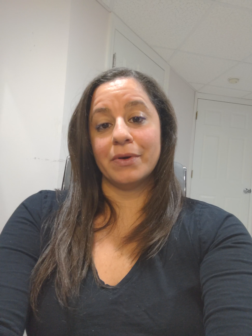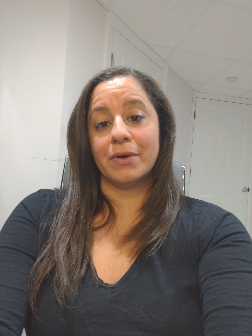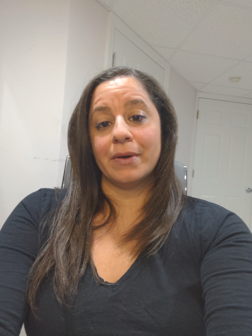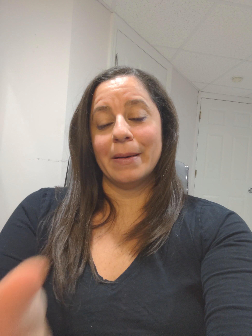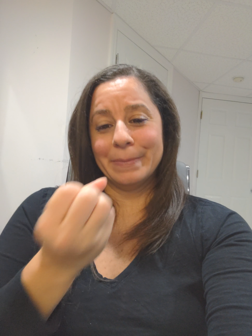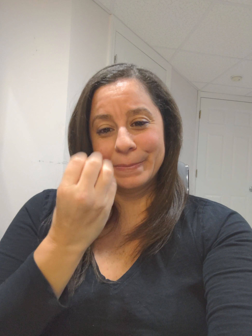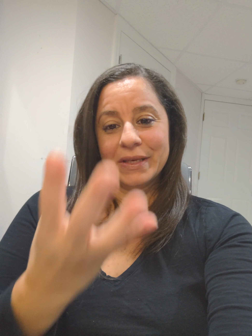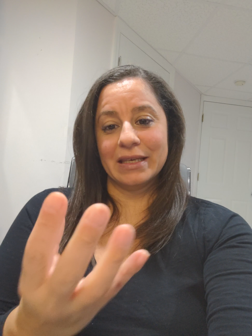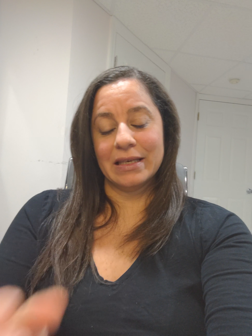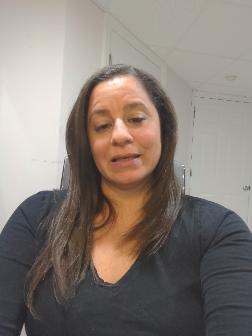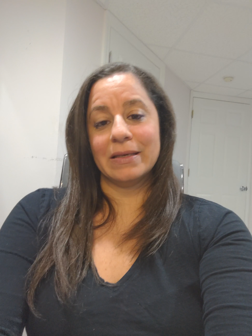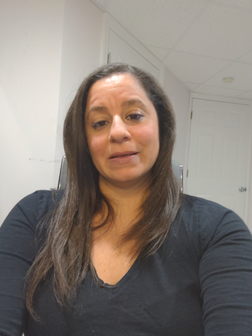many